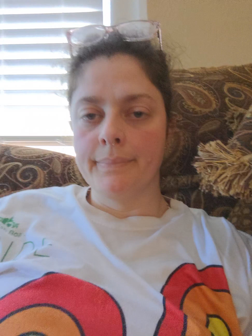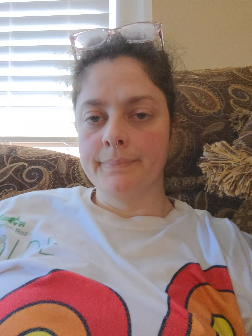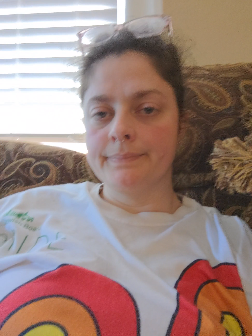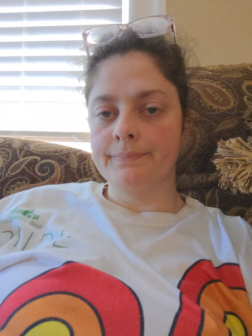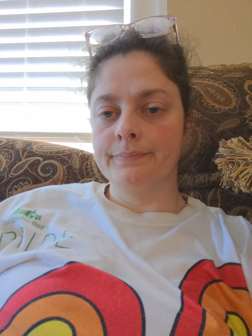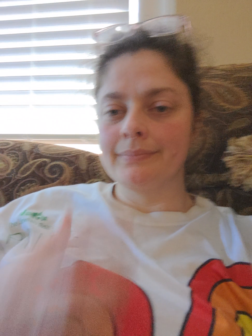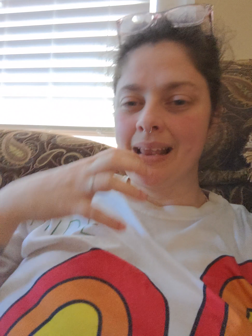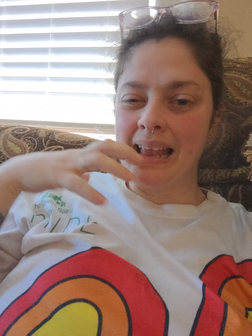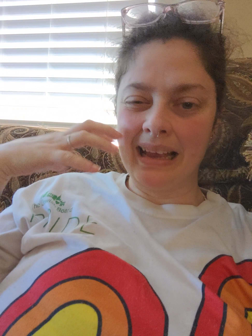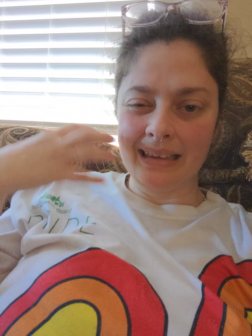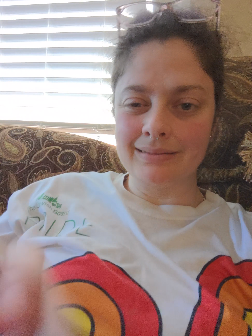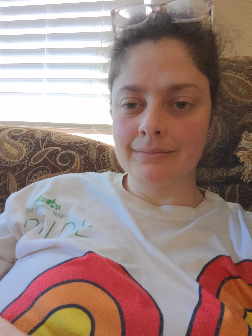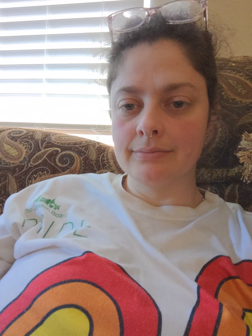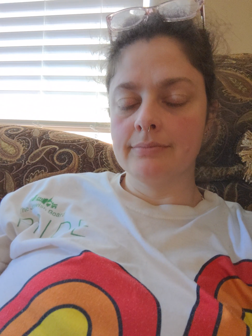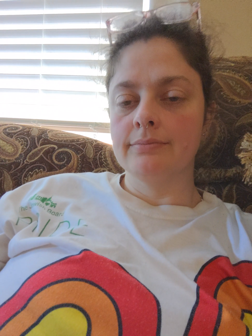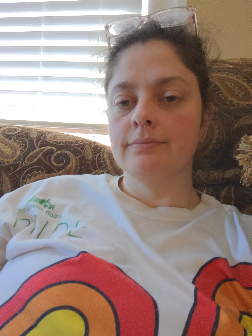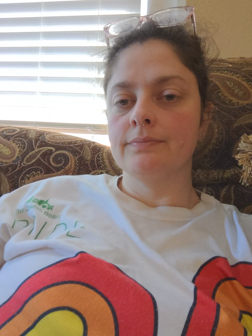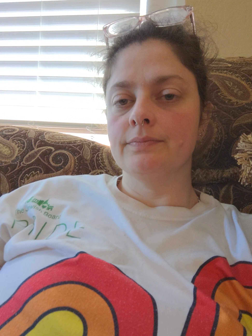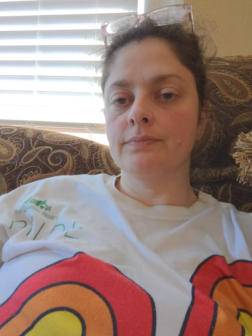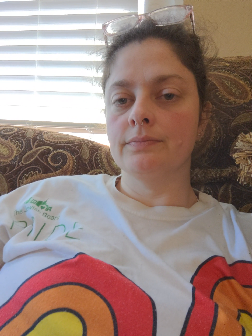hot